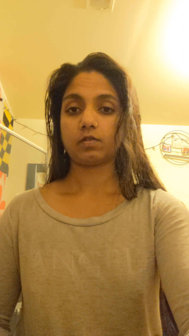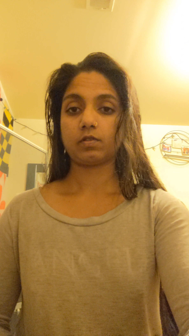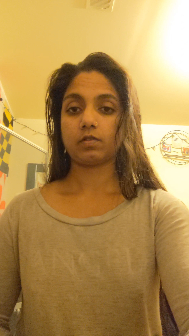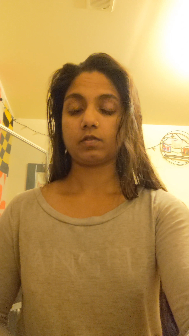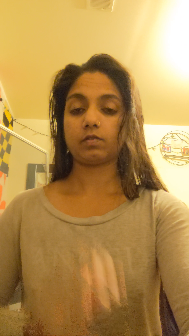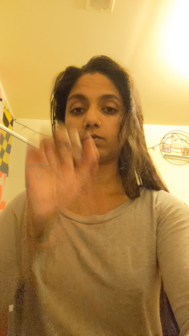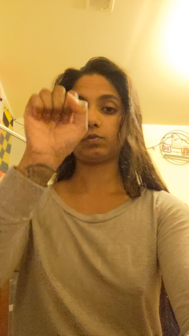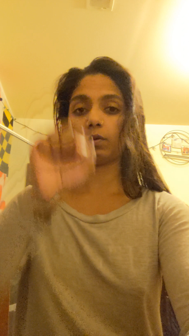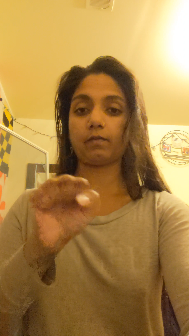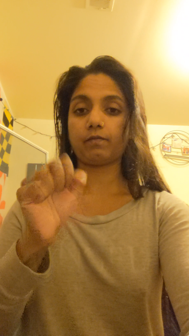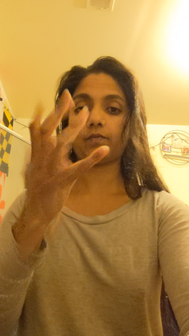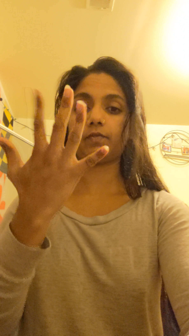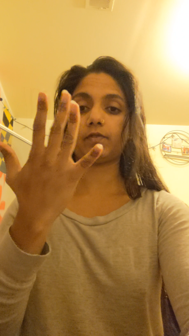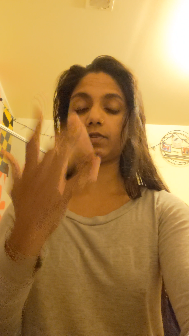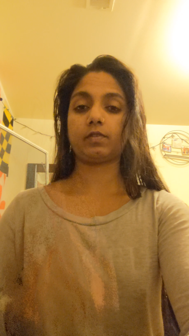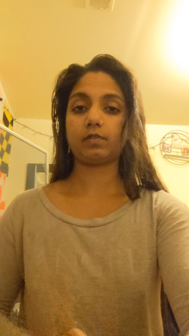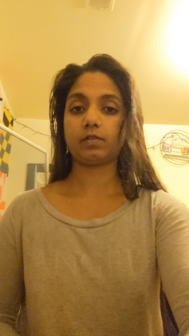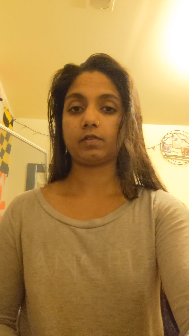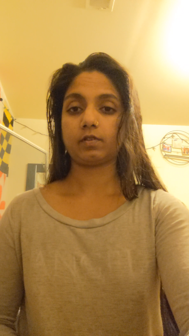gloves